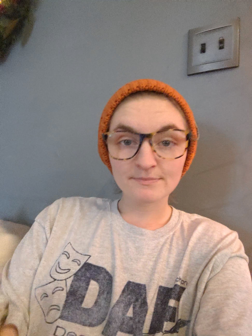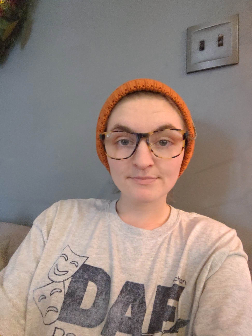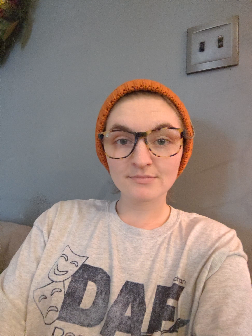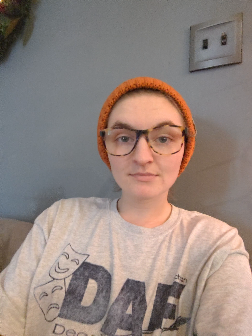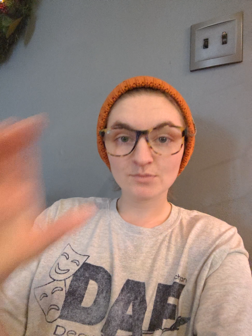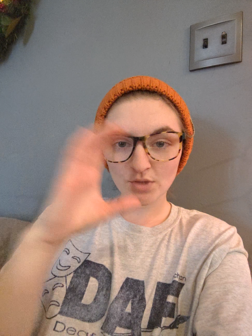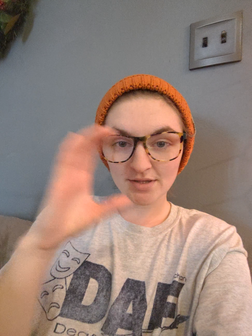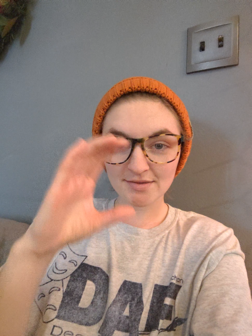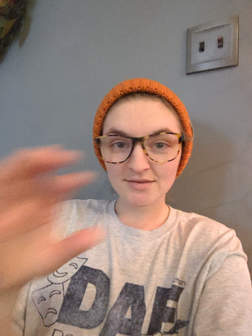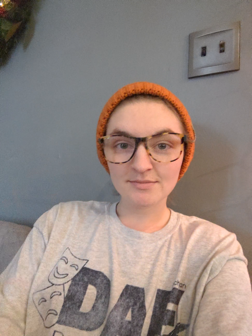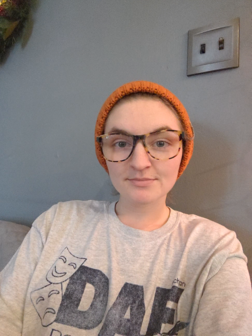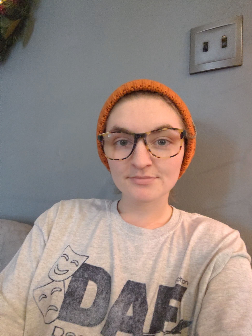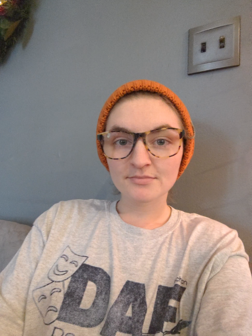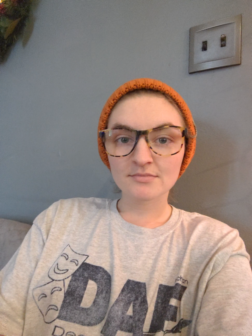cloud